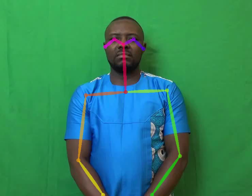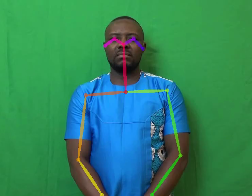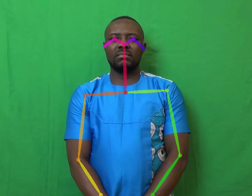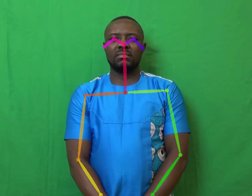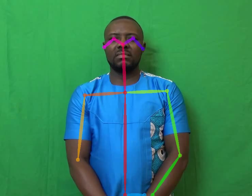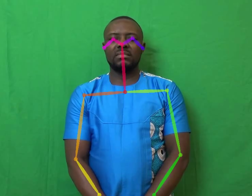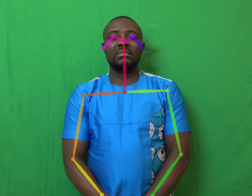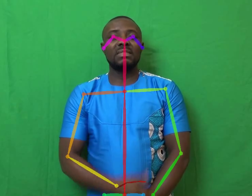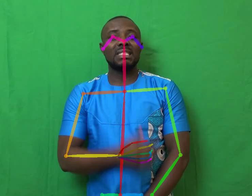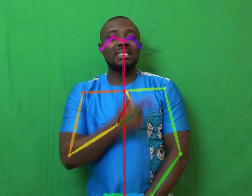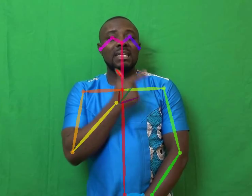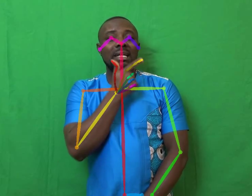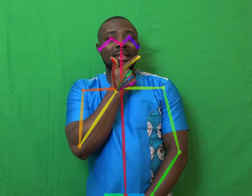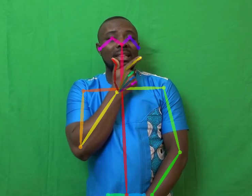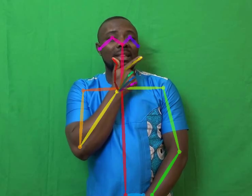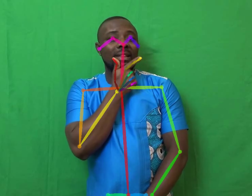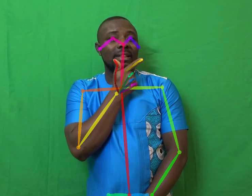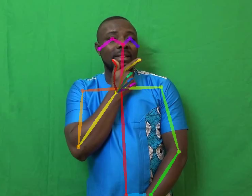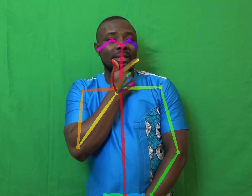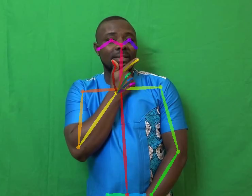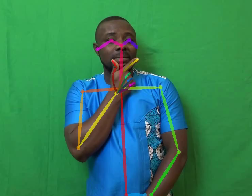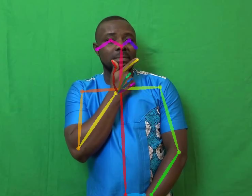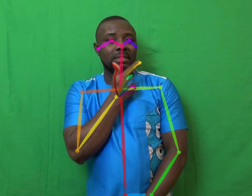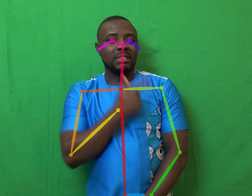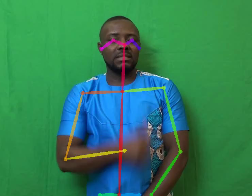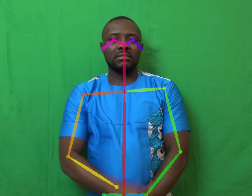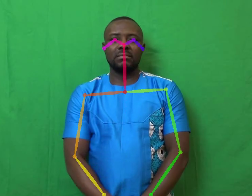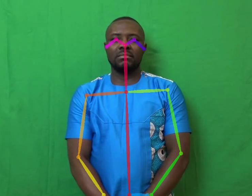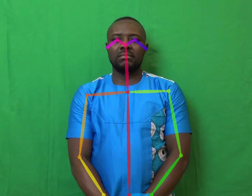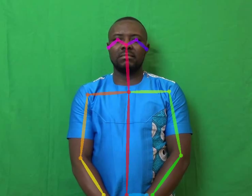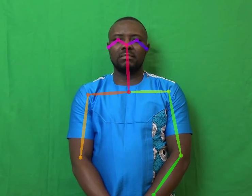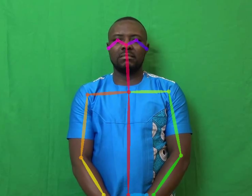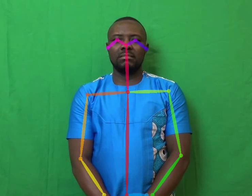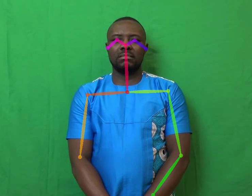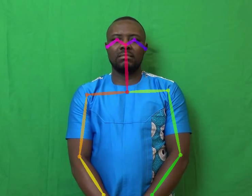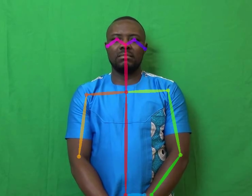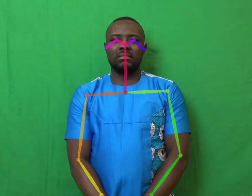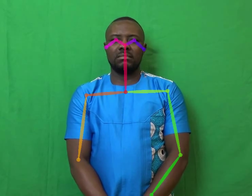lesbian